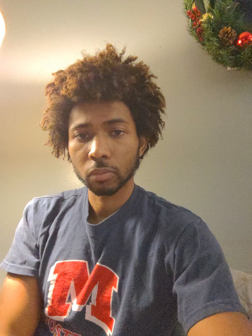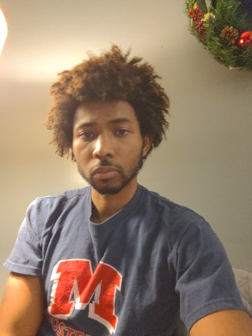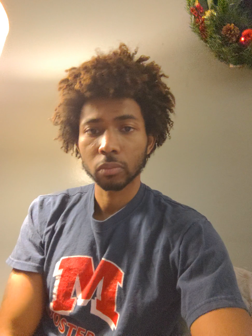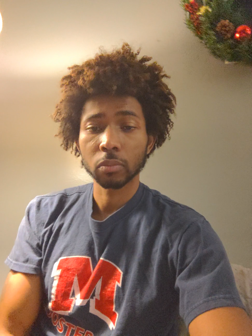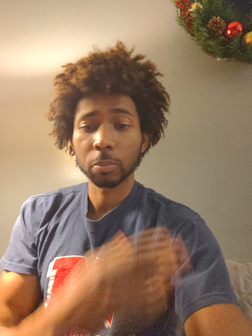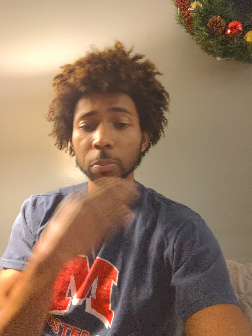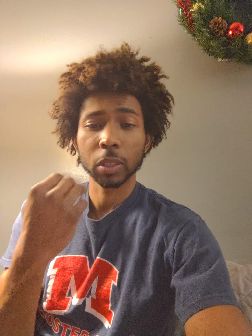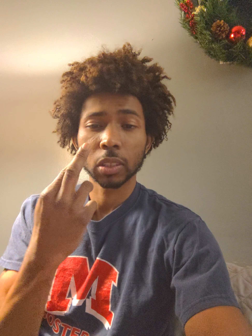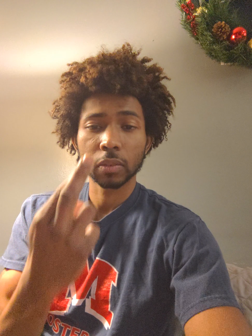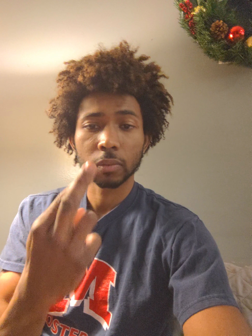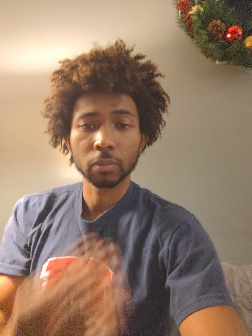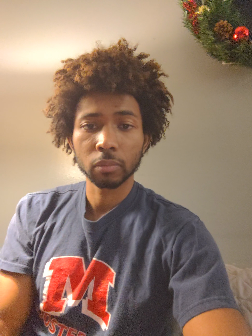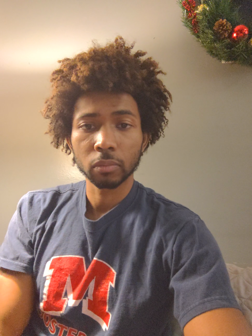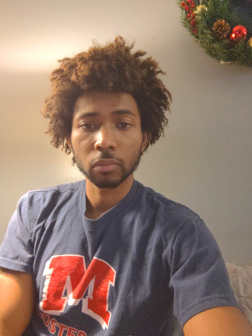beside